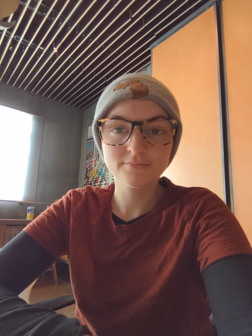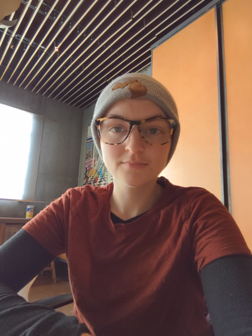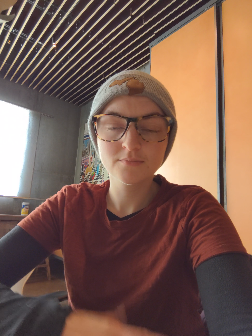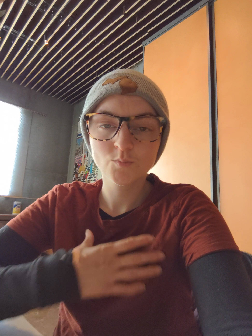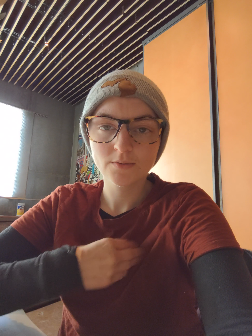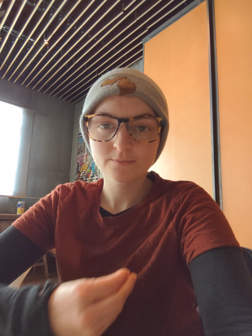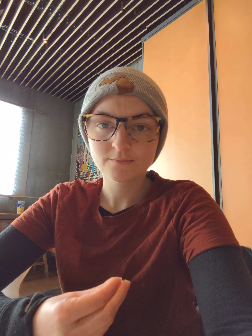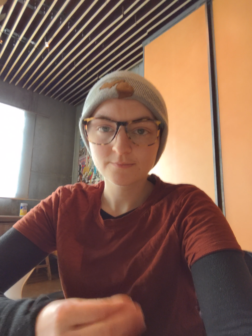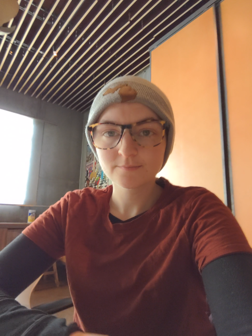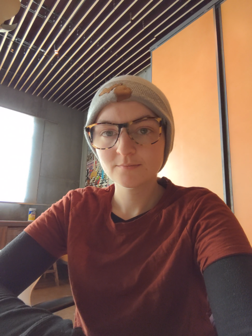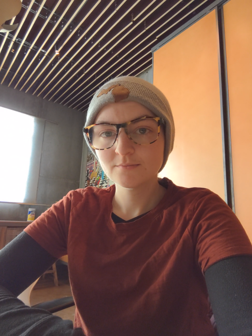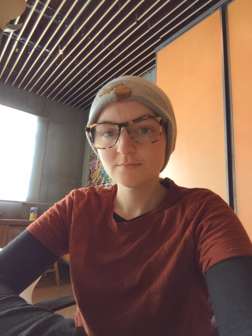white